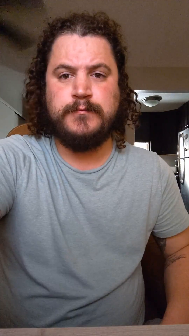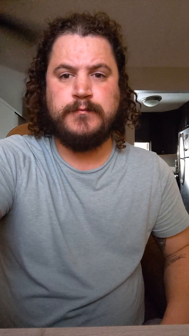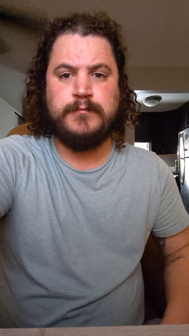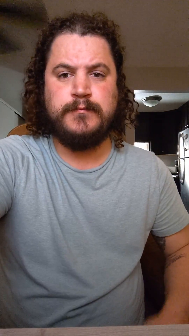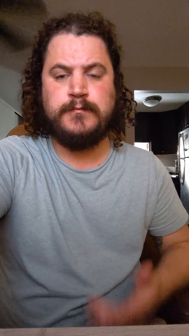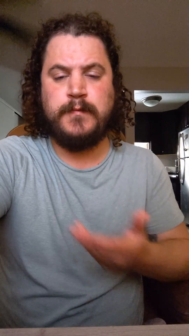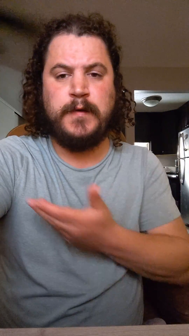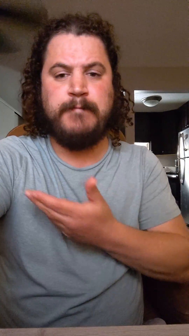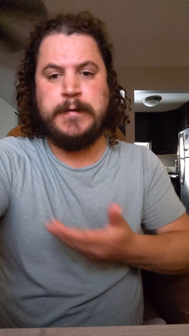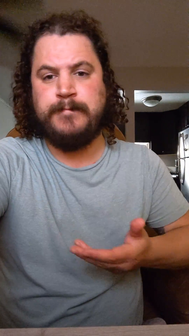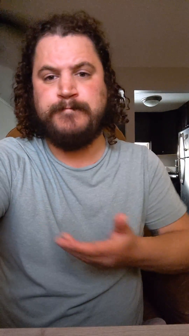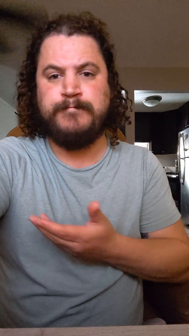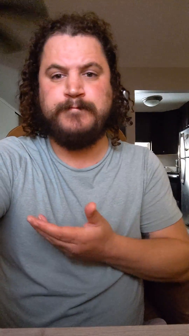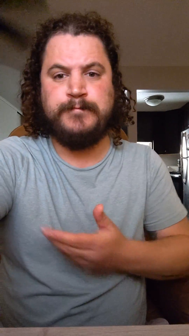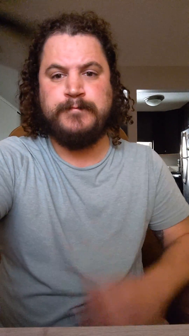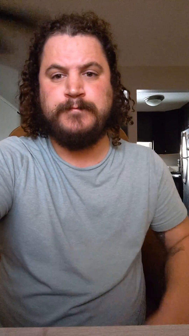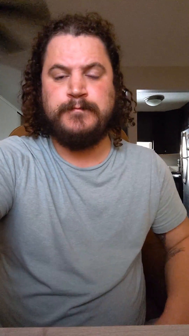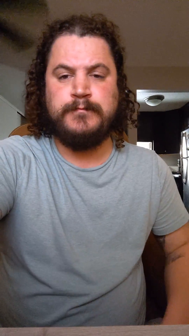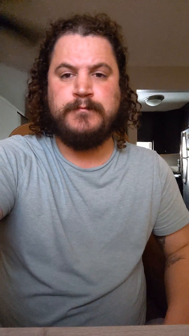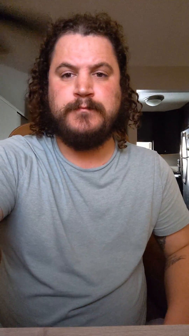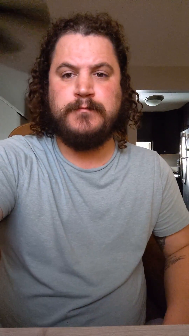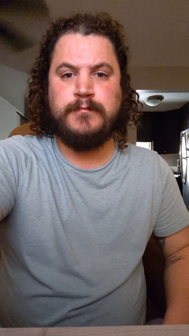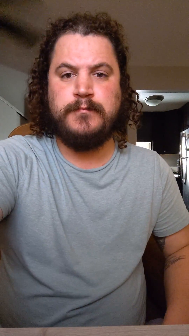baby